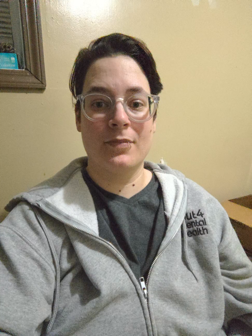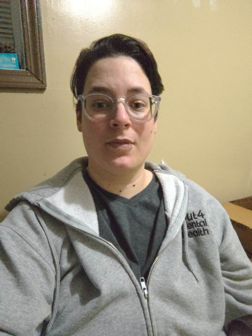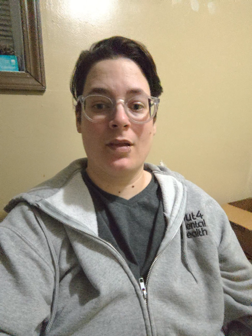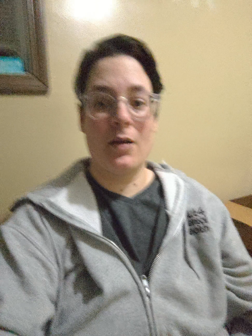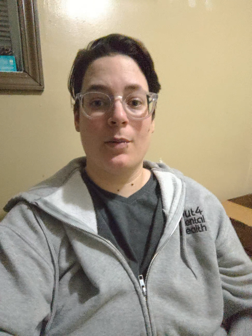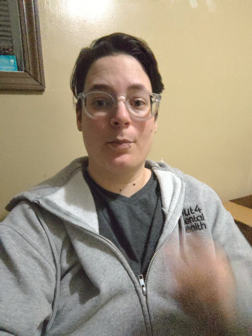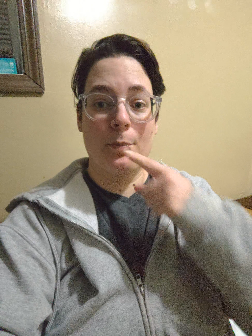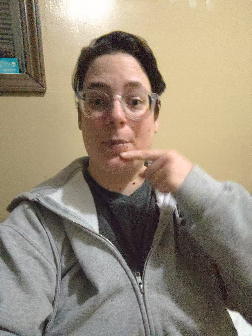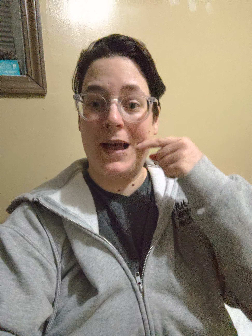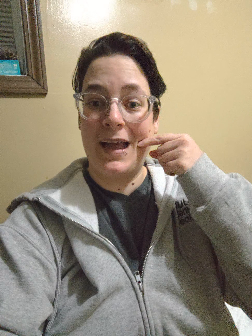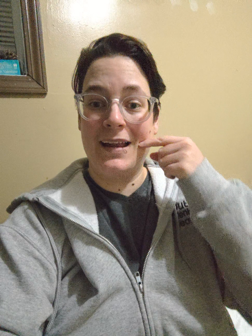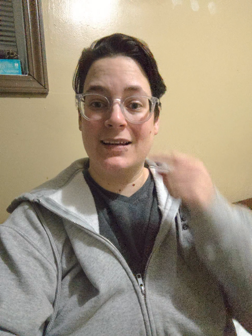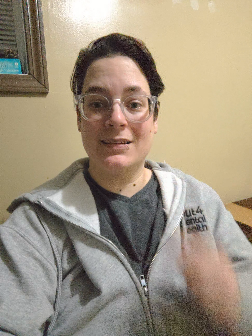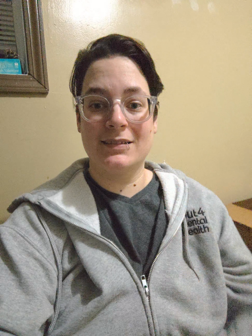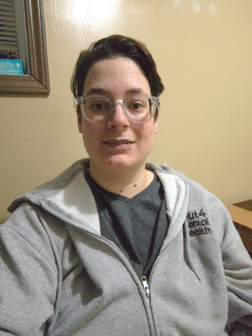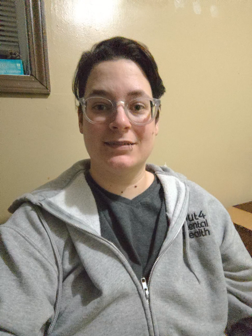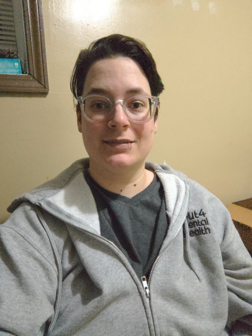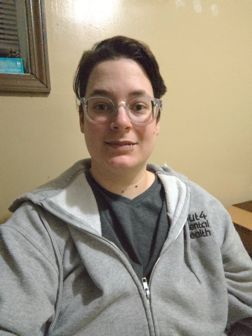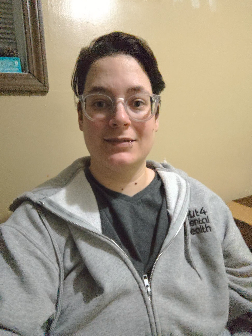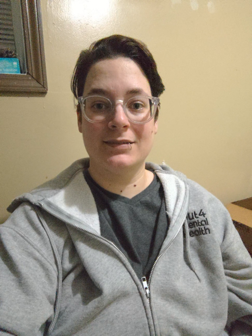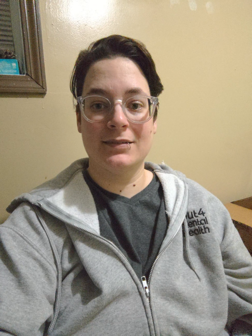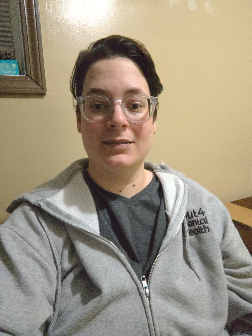smile